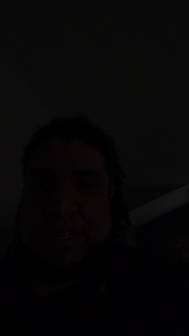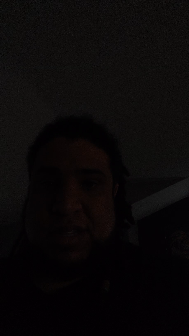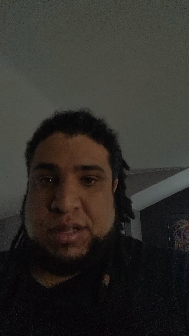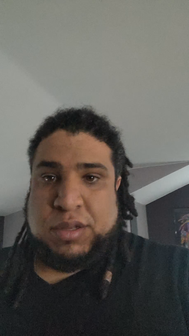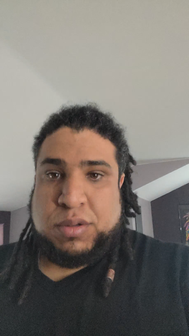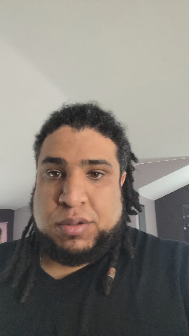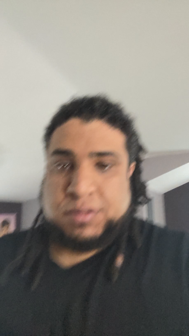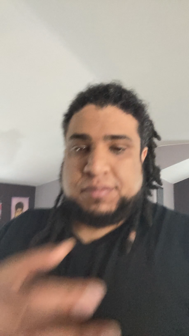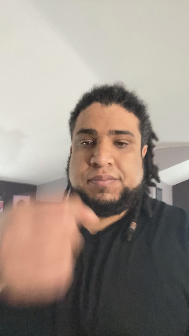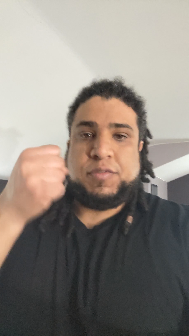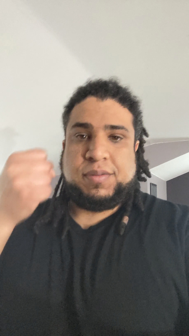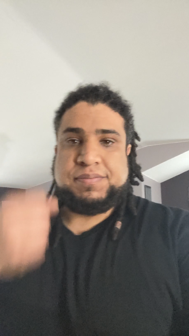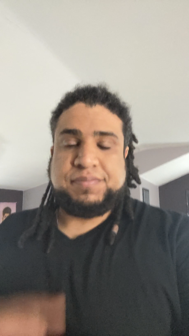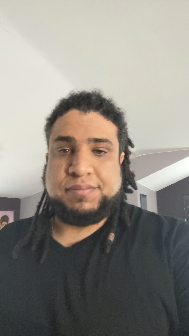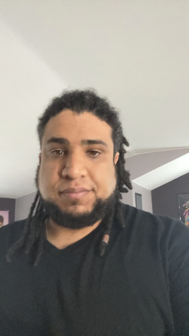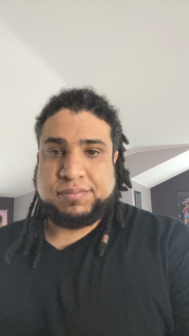pull